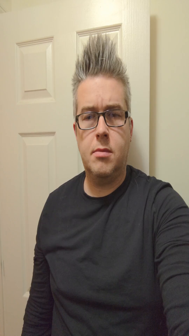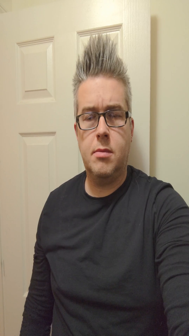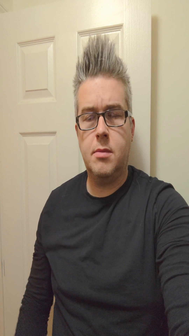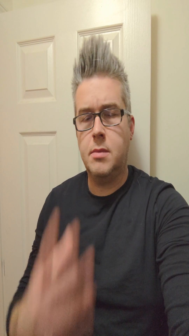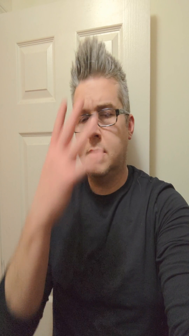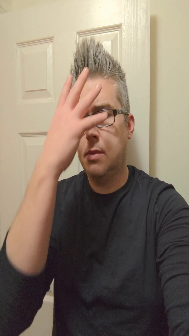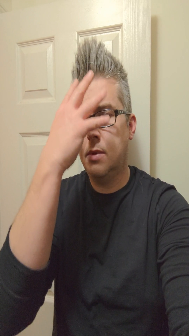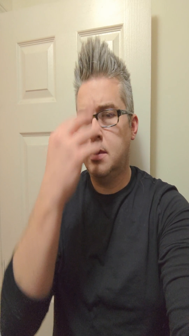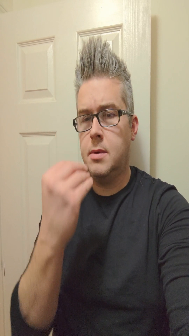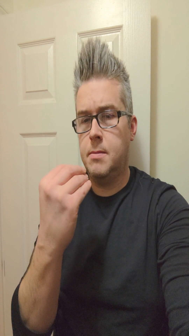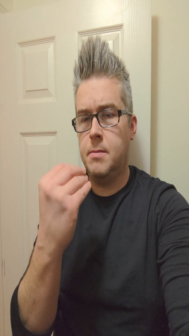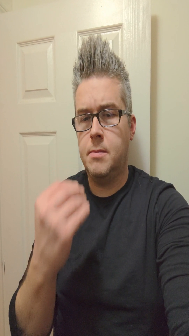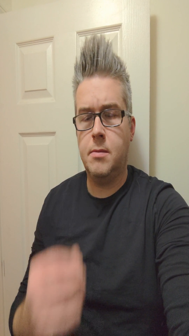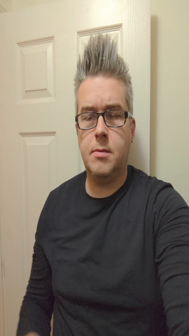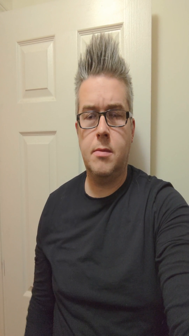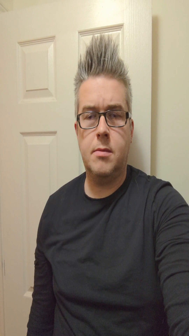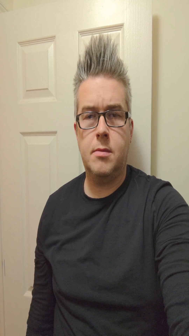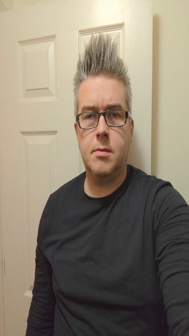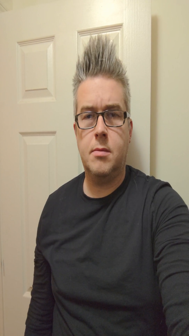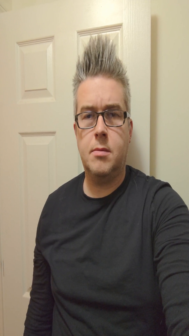sleep